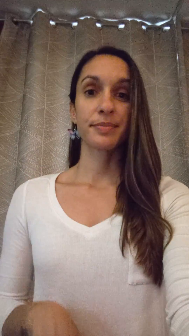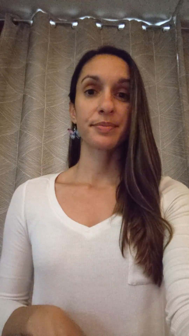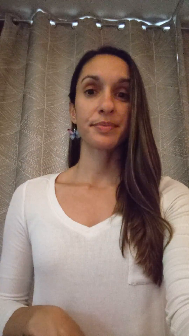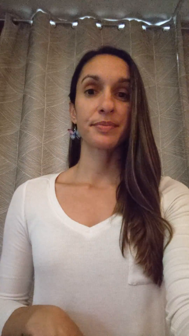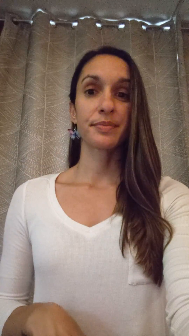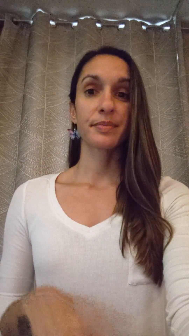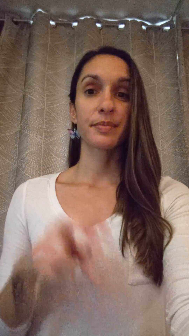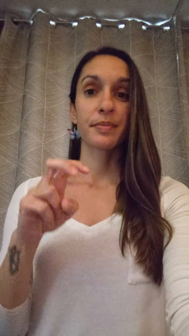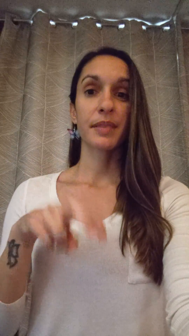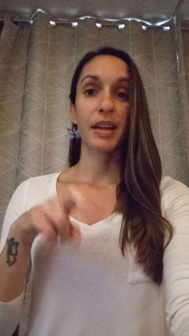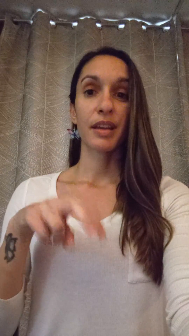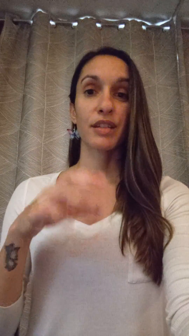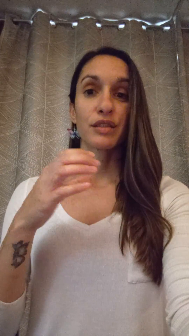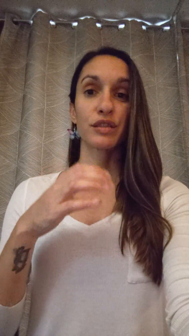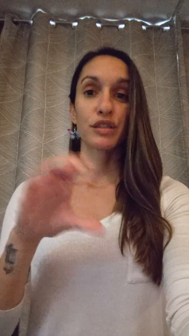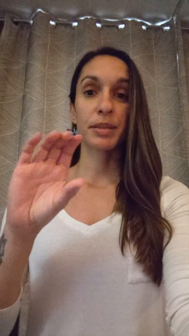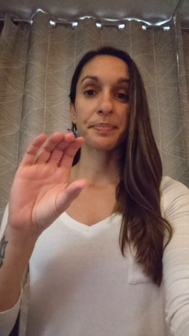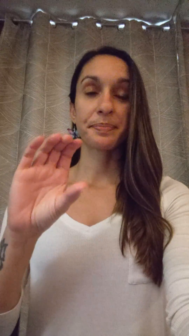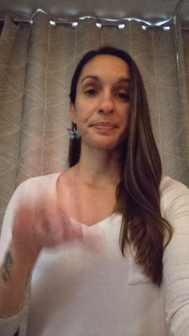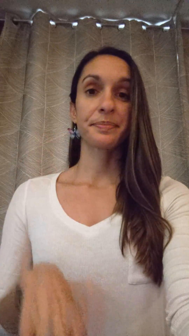potato chip